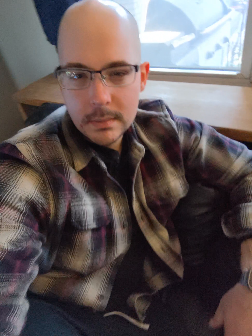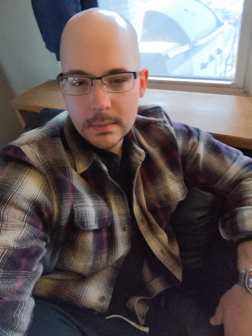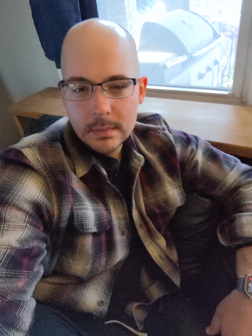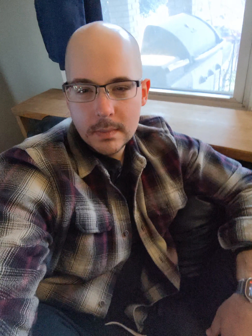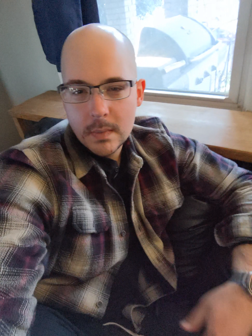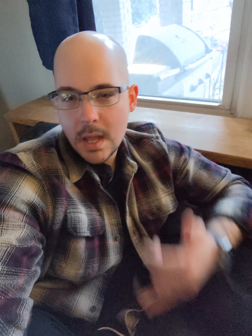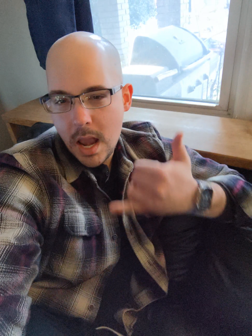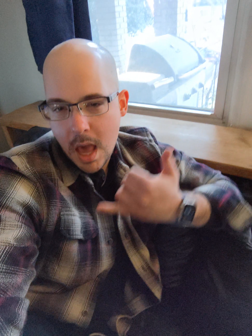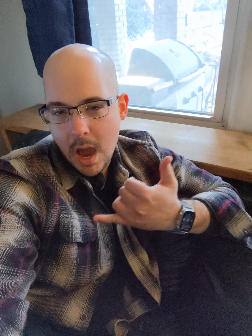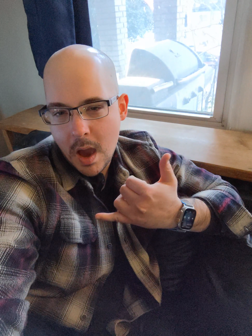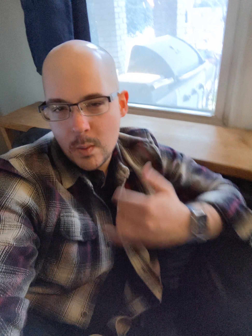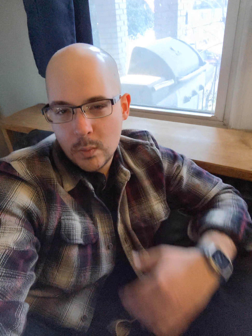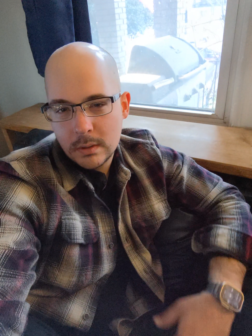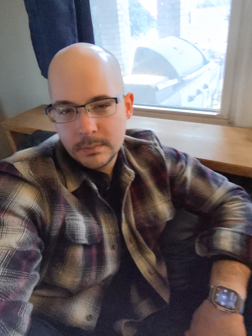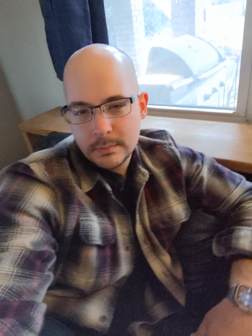now